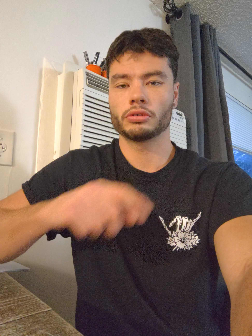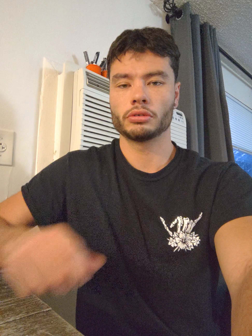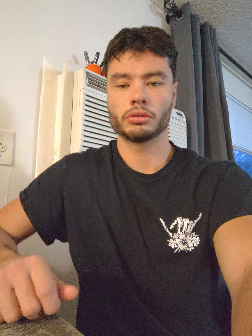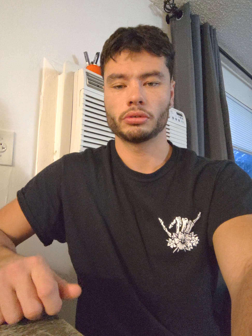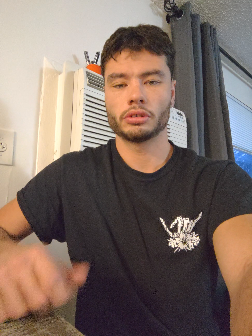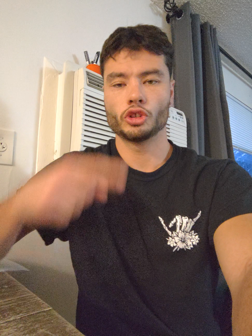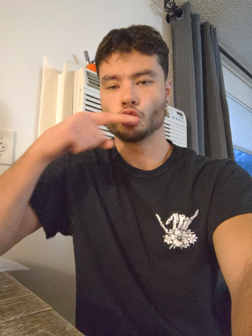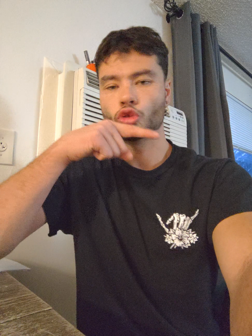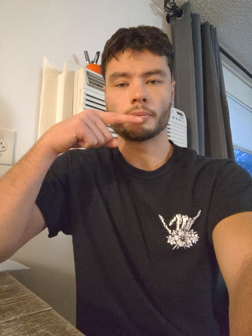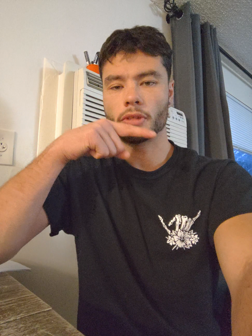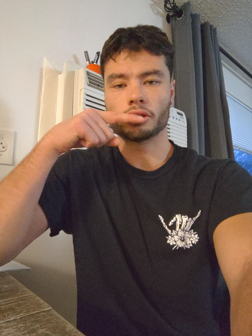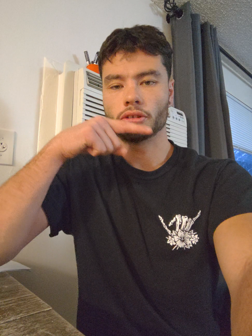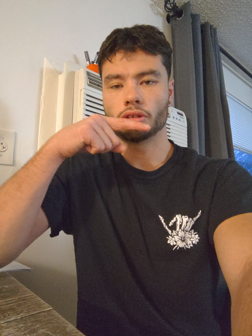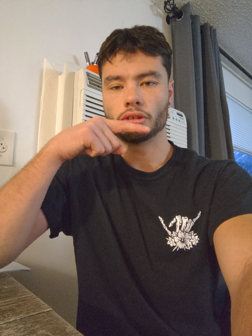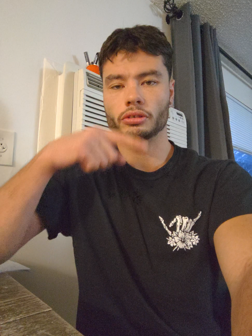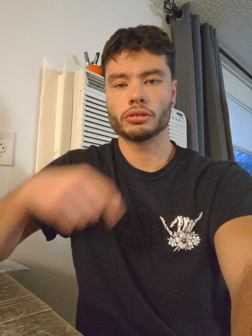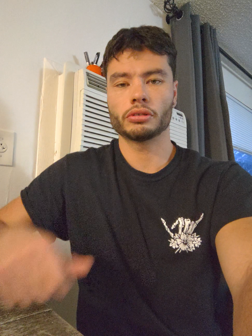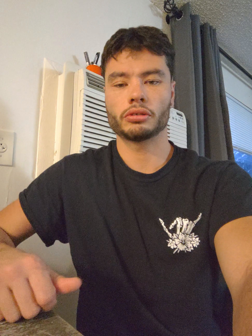toothbrush